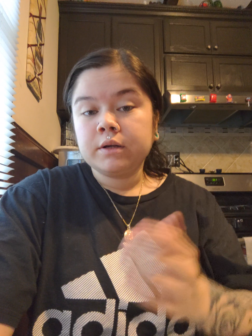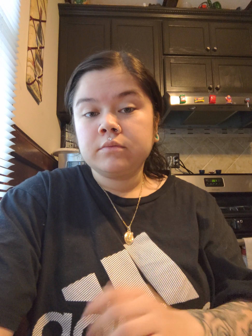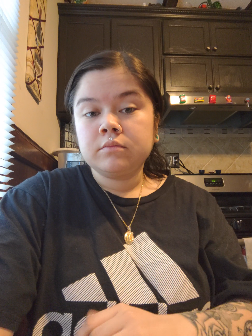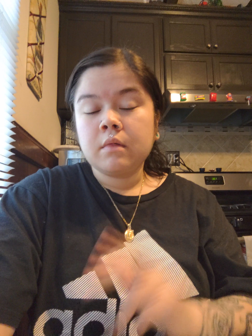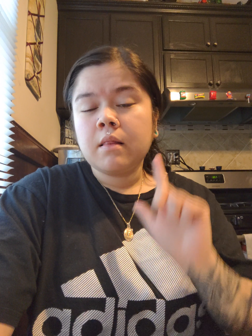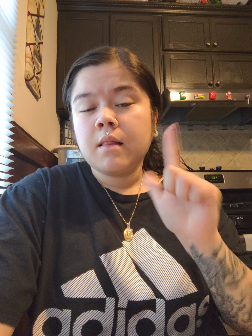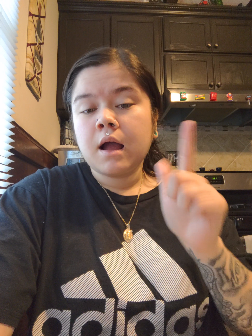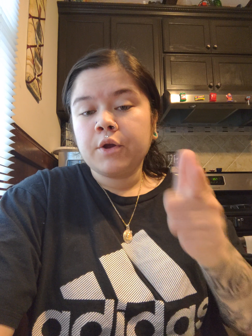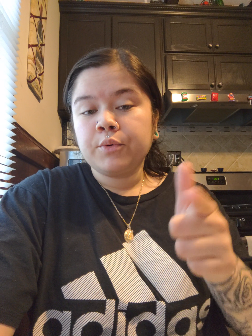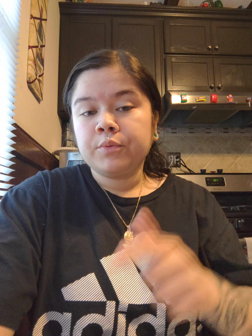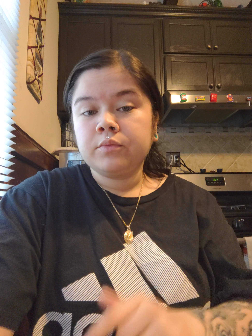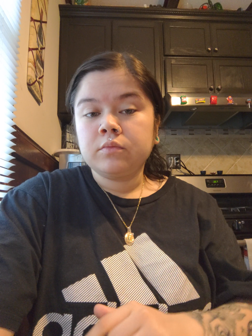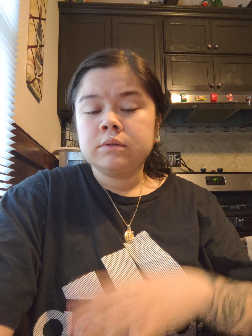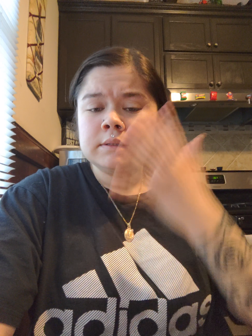later